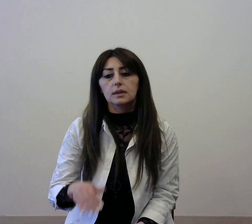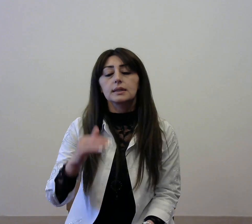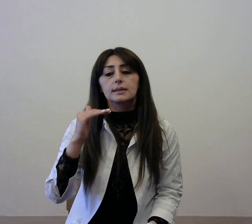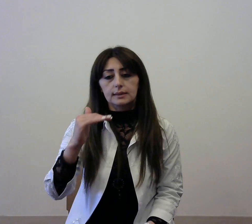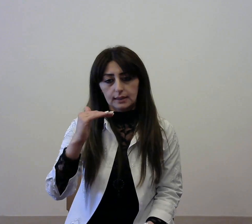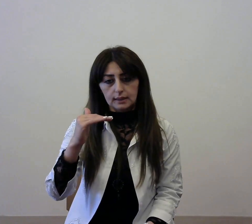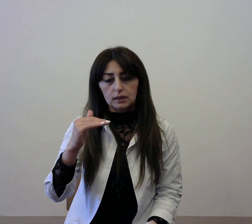siz